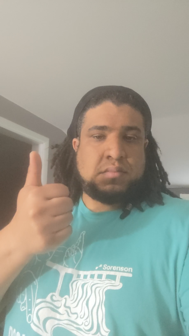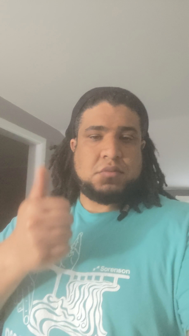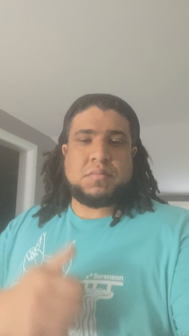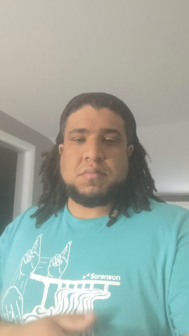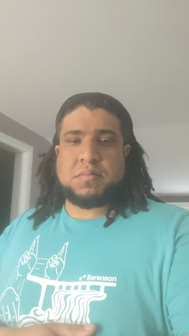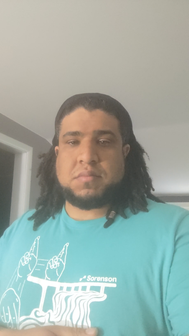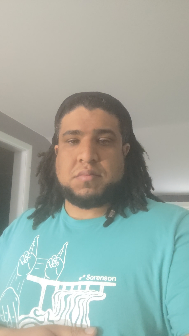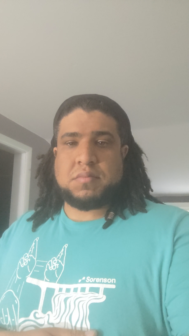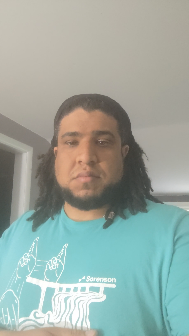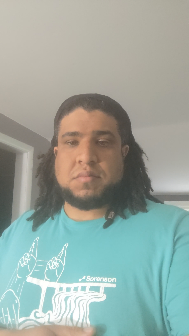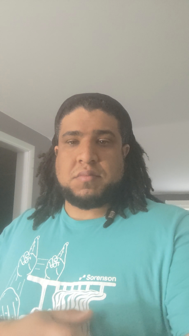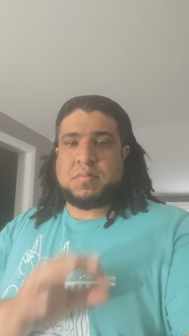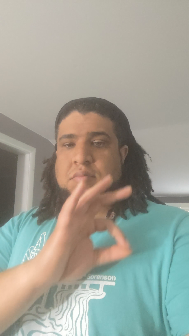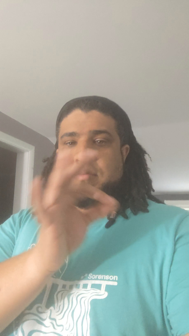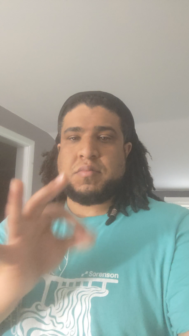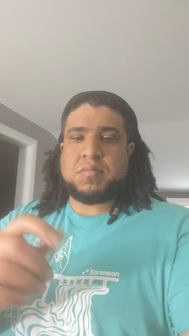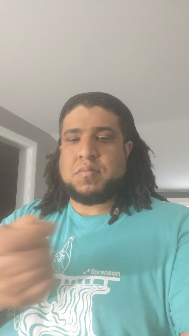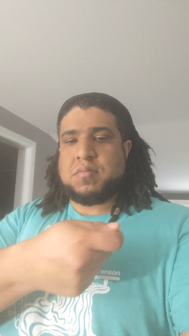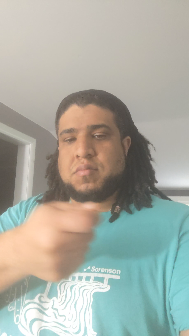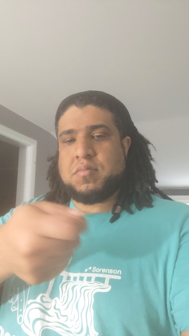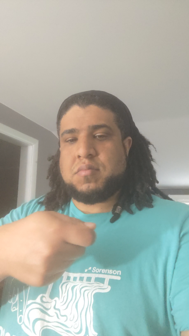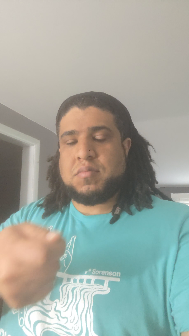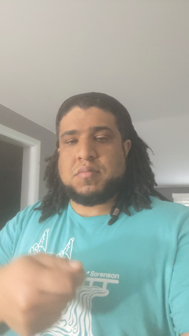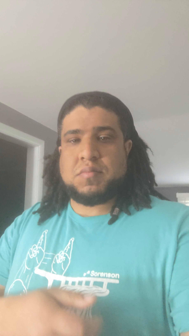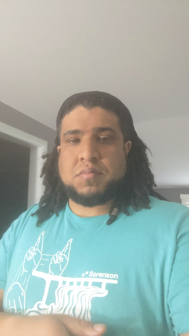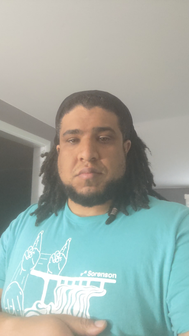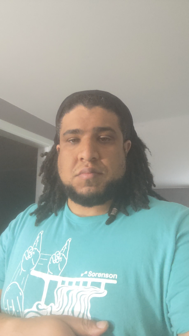hose